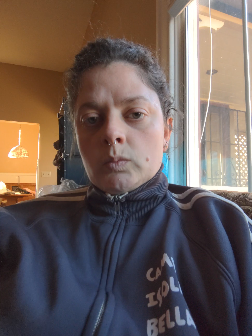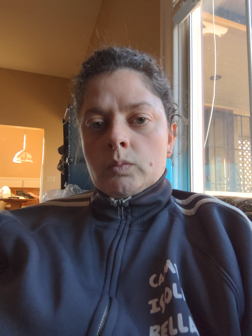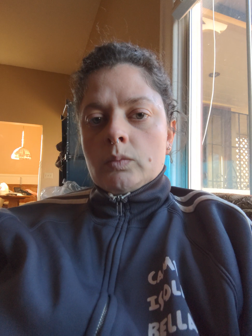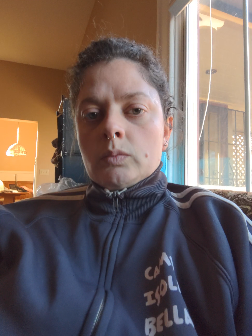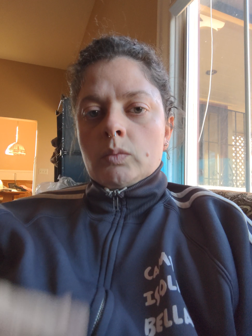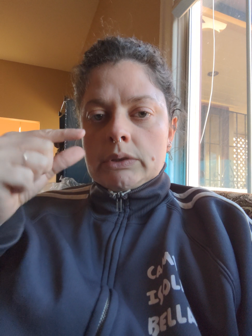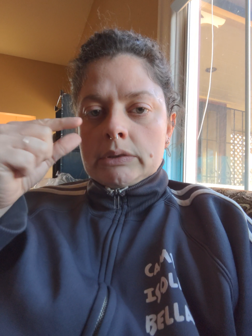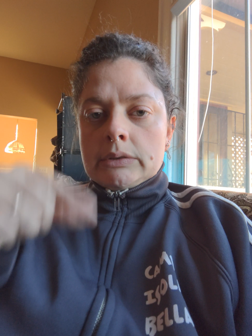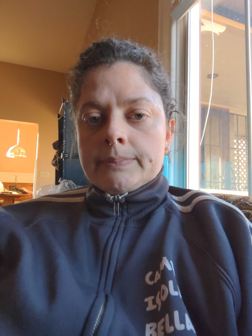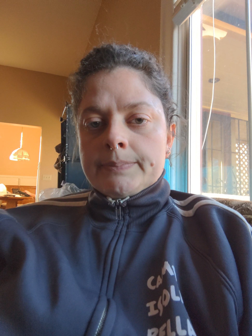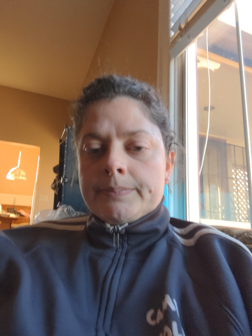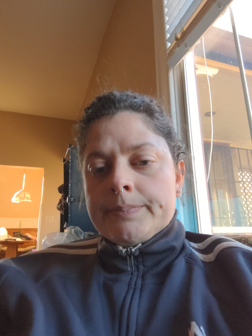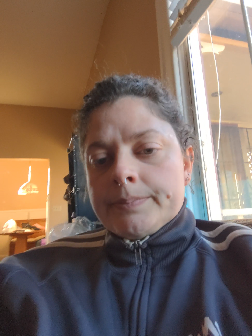green